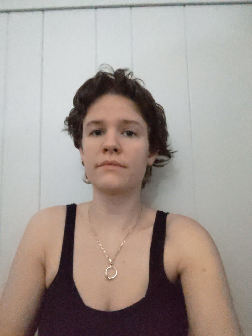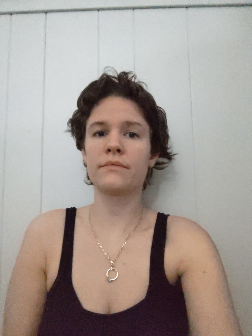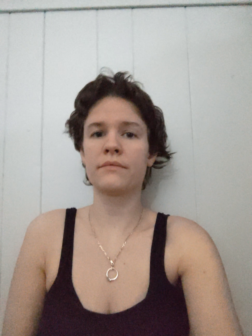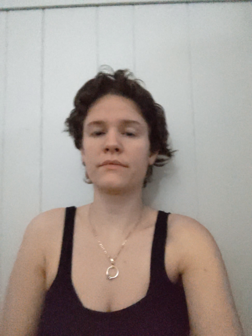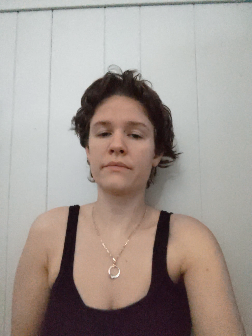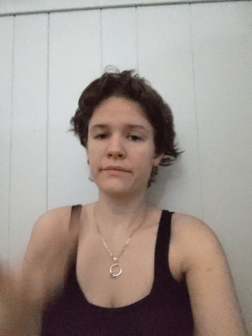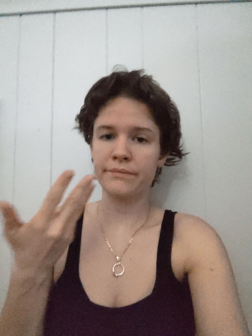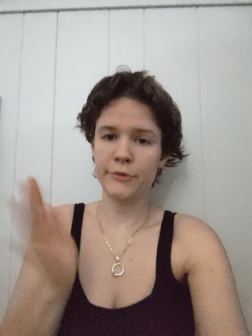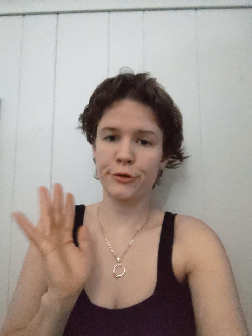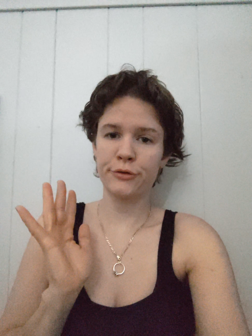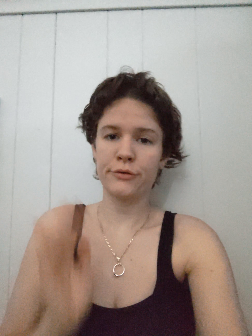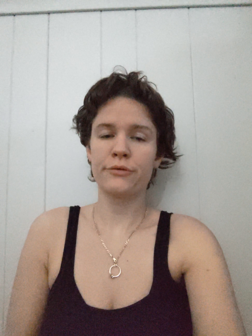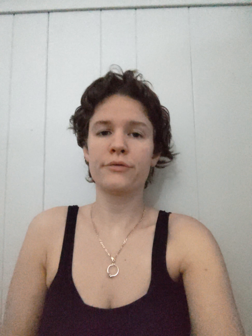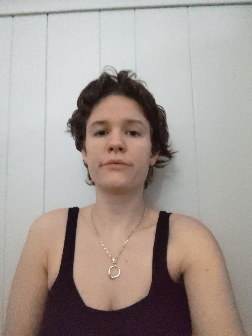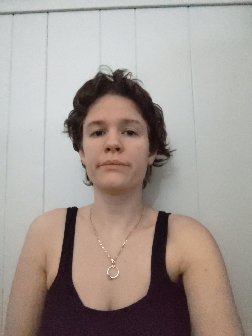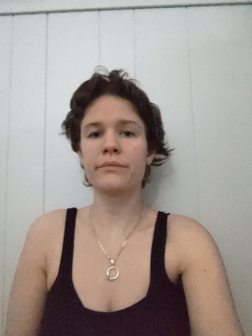finish